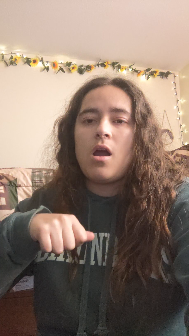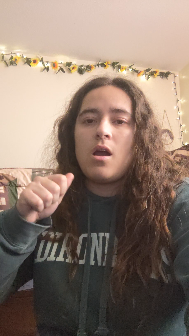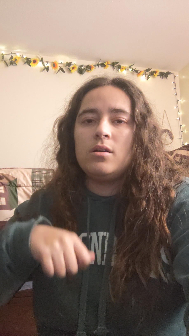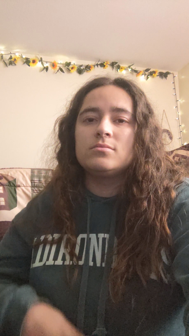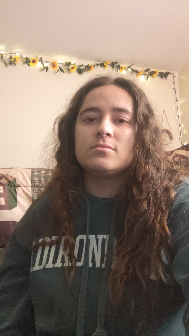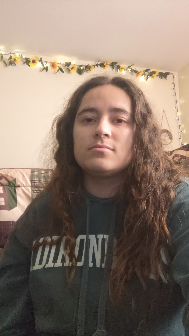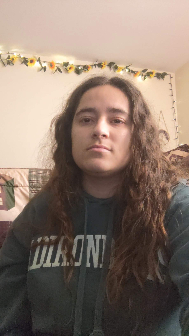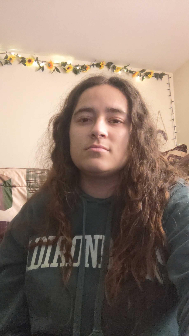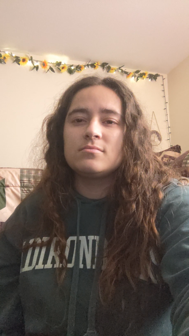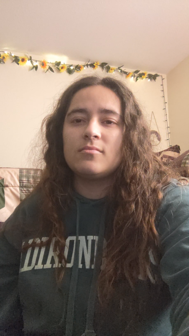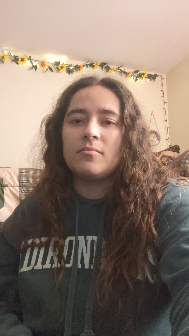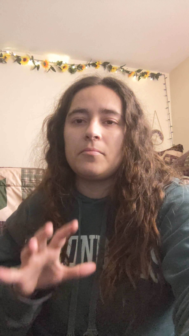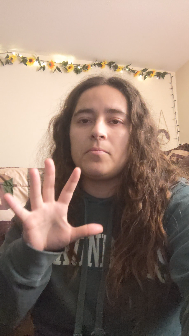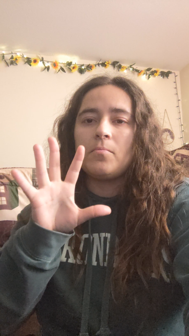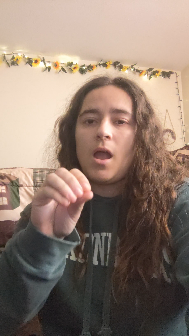bite